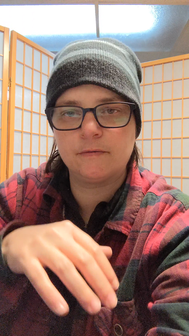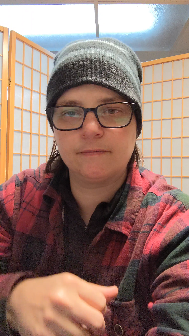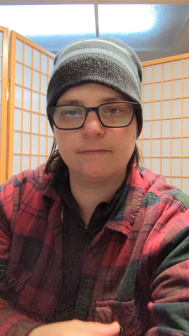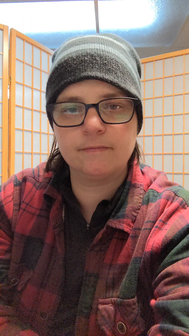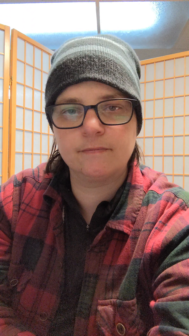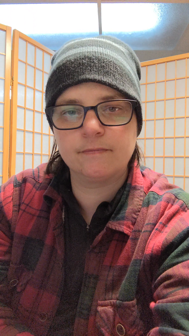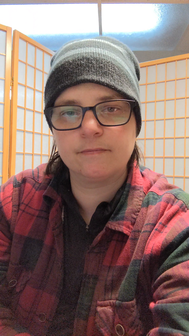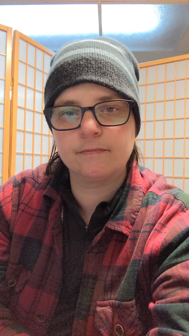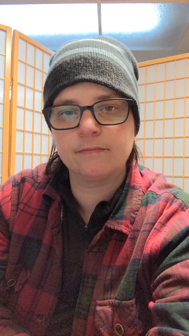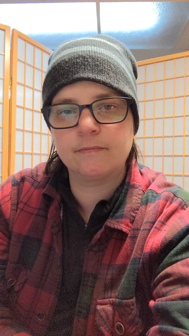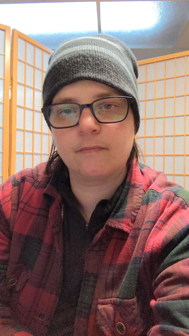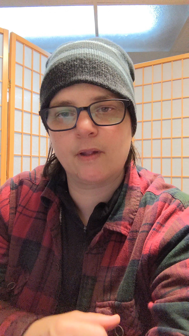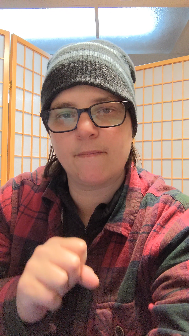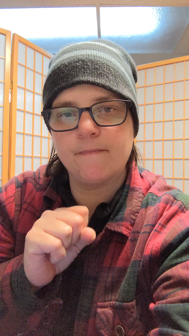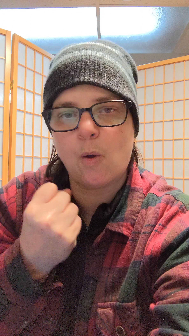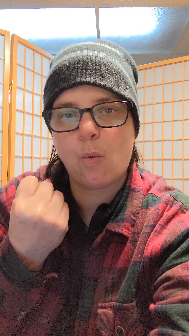broken